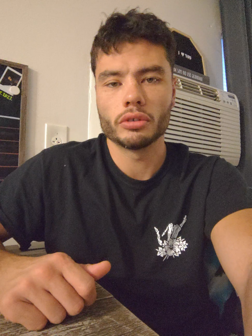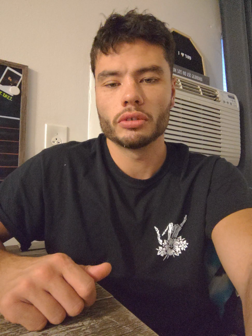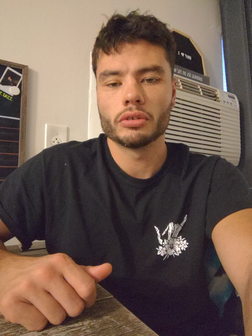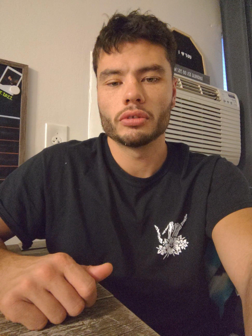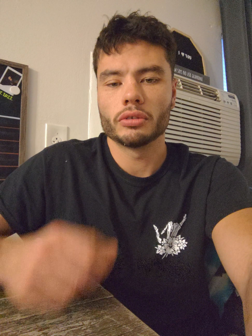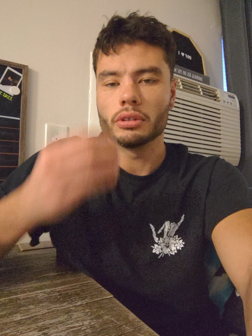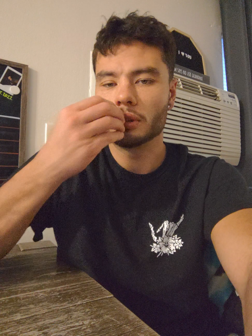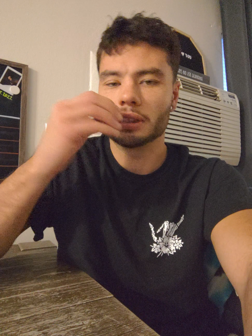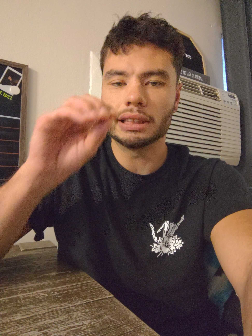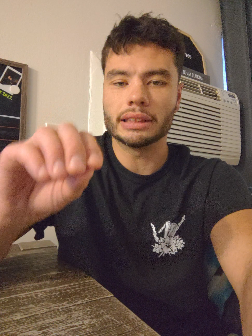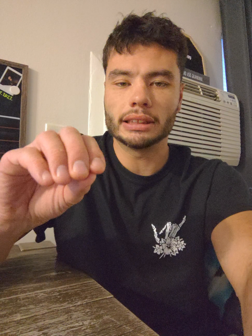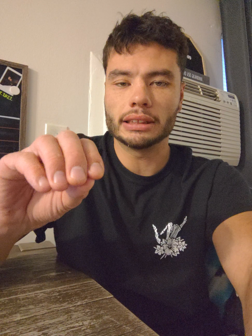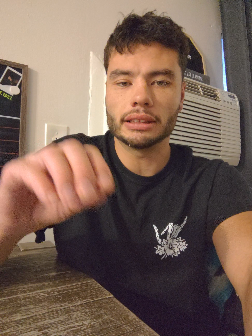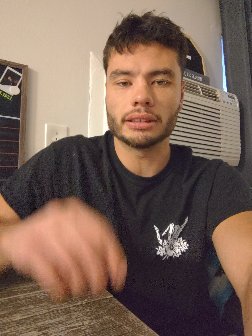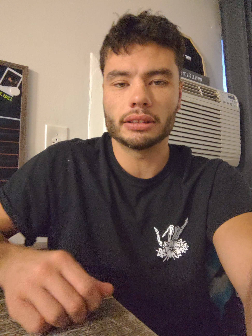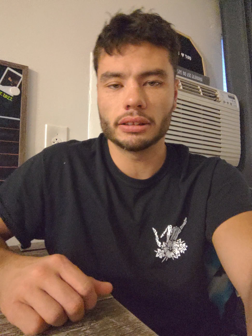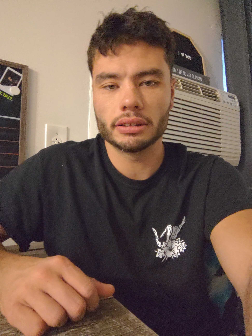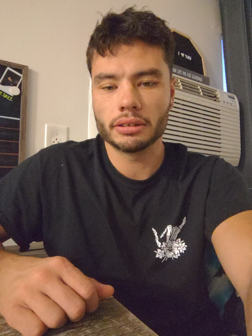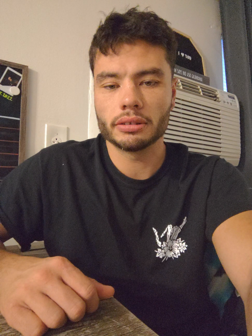kiss